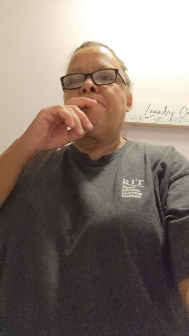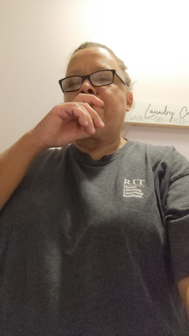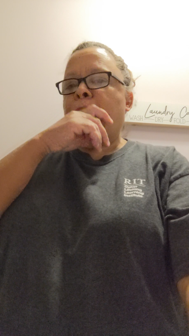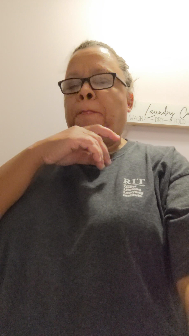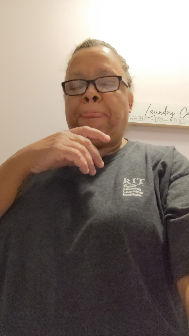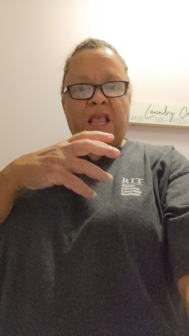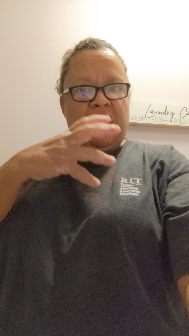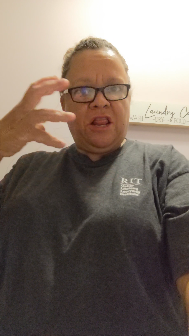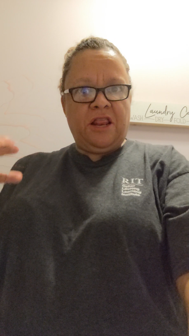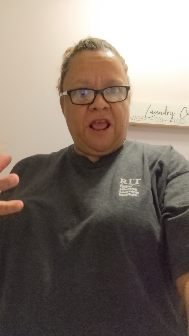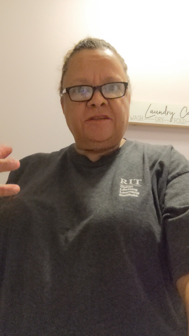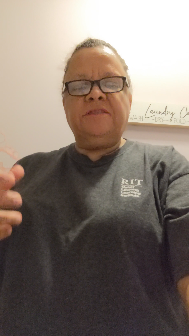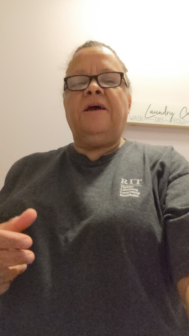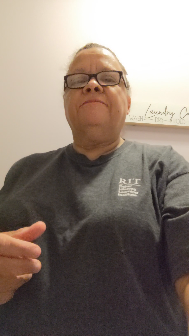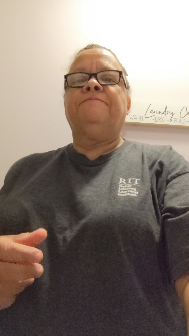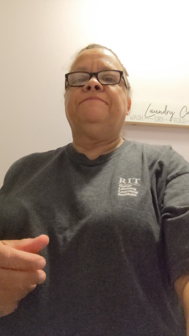a lot